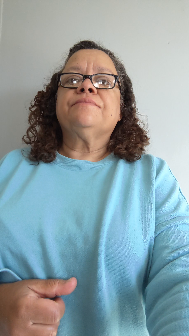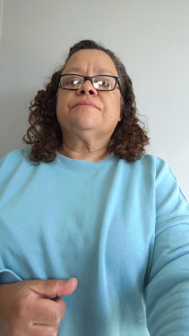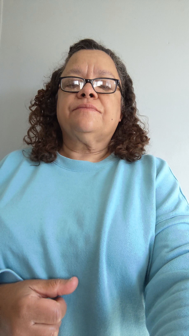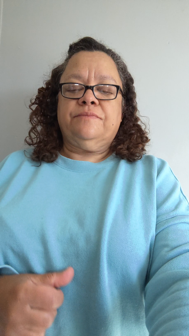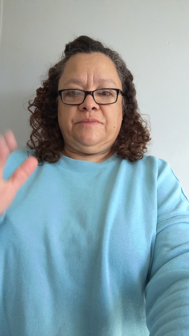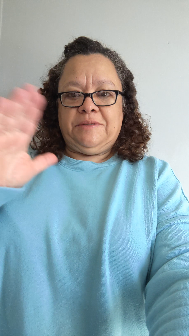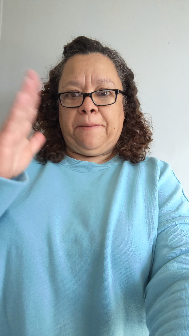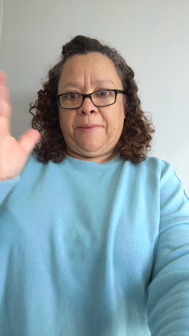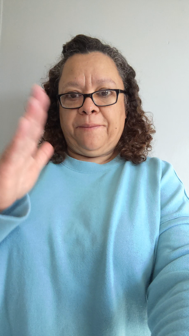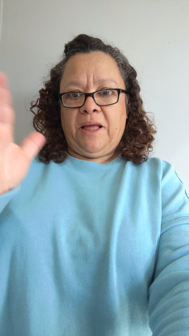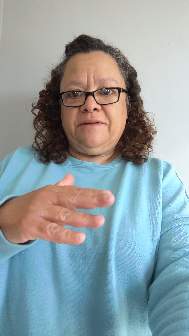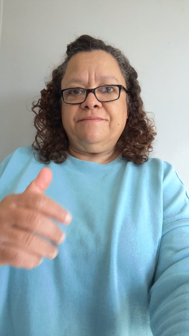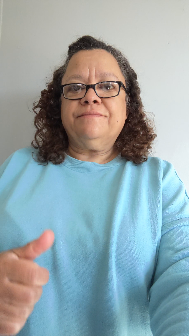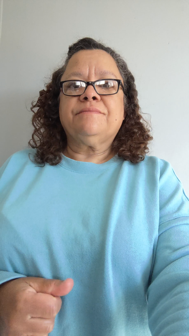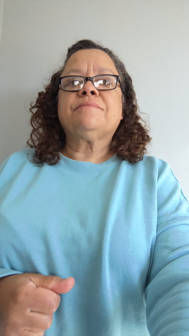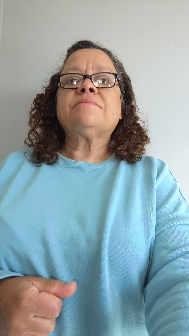clap